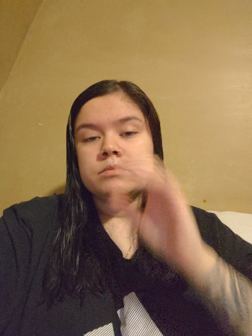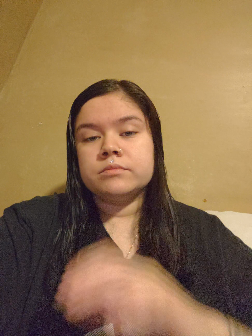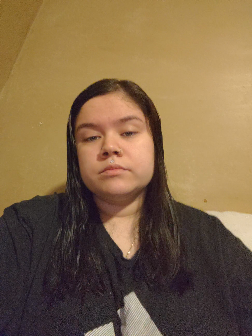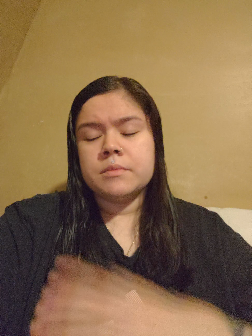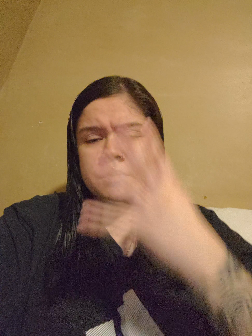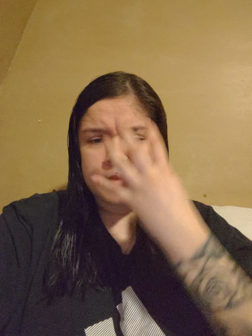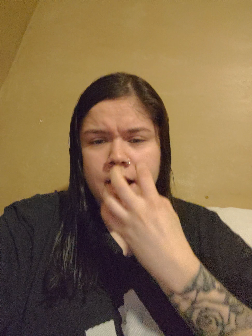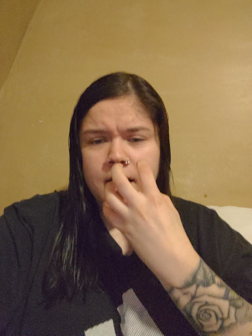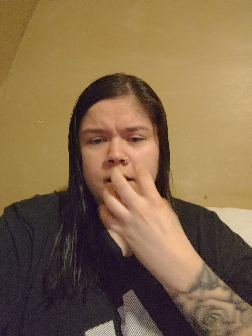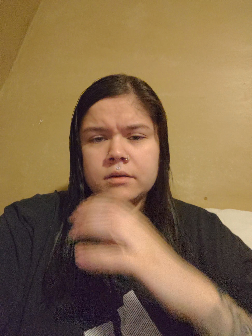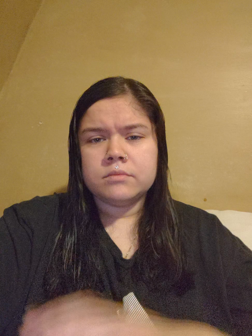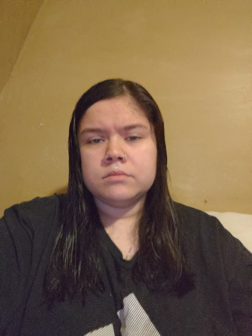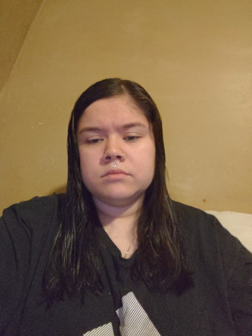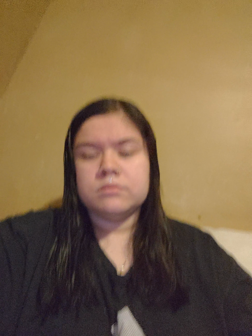mad